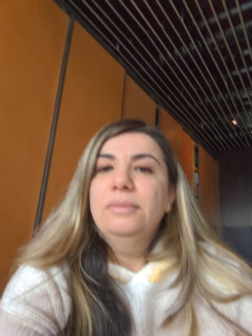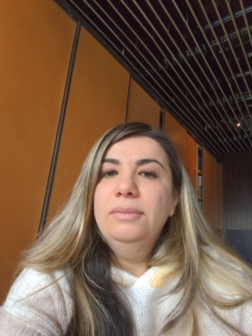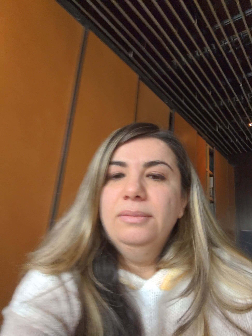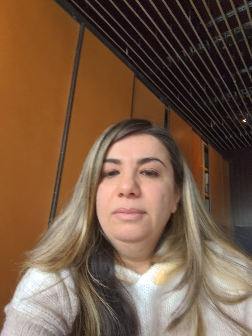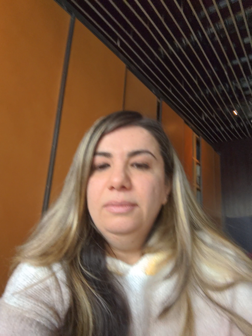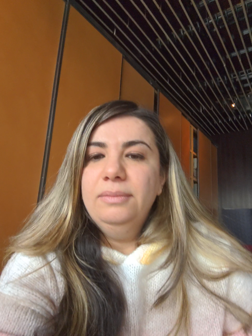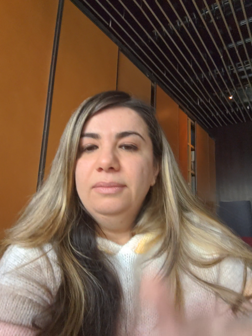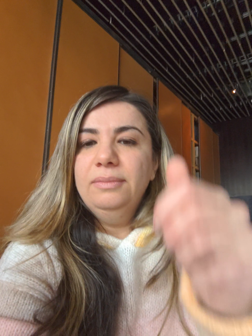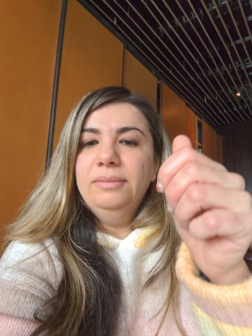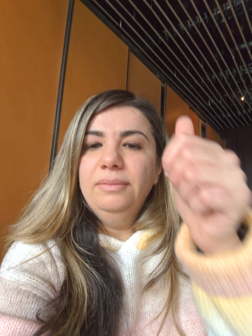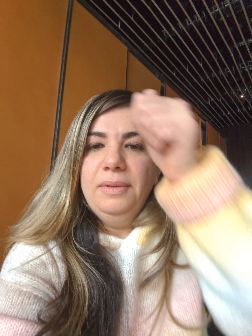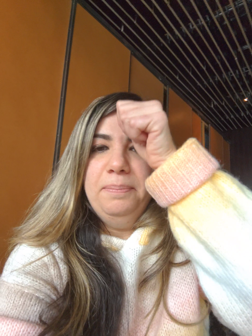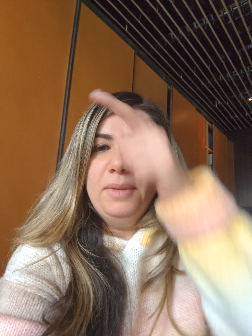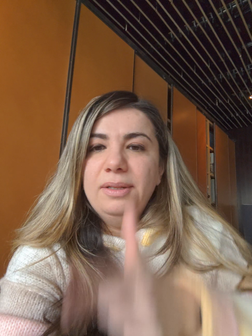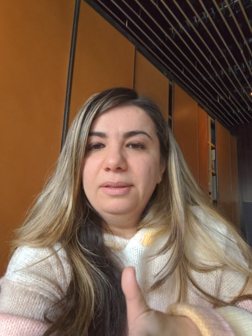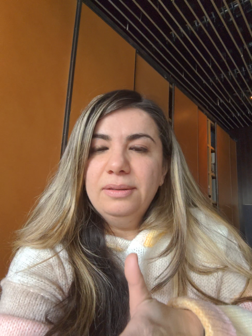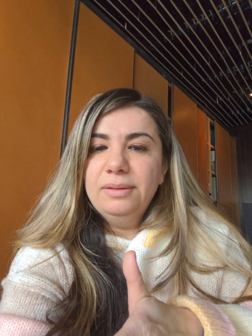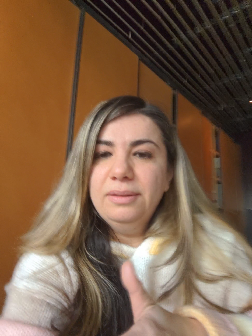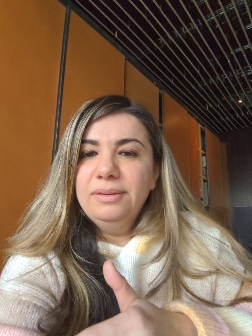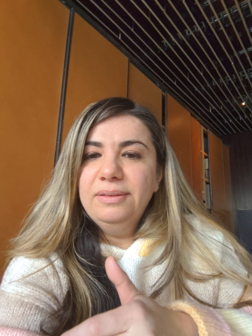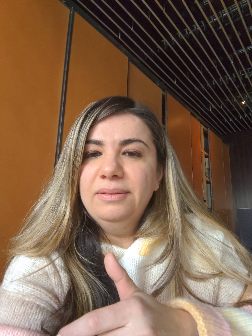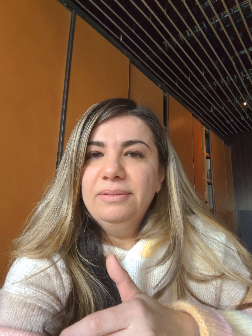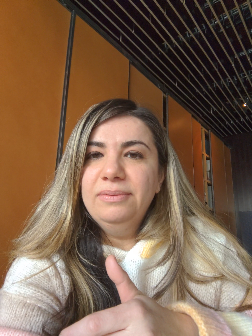brother